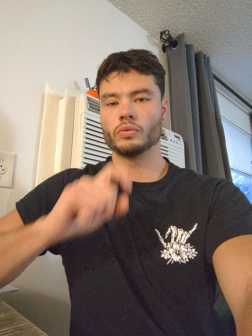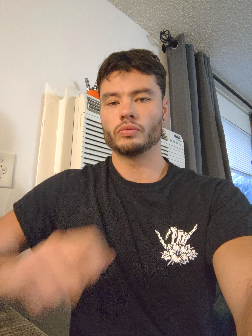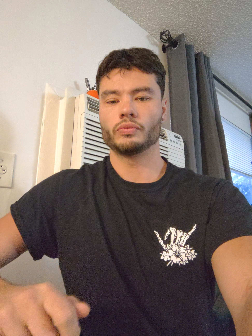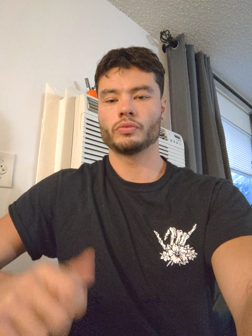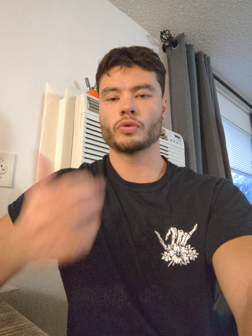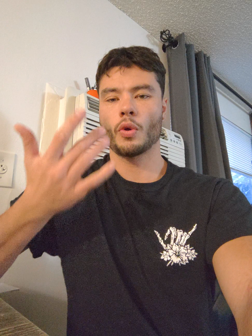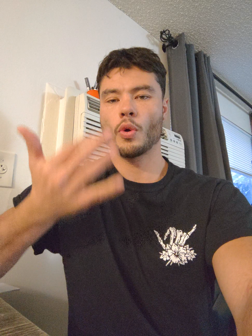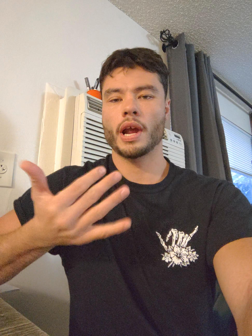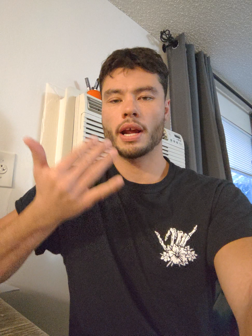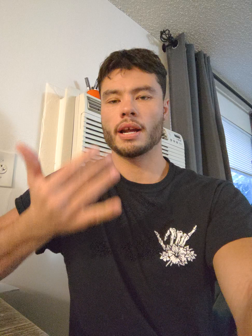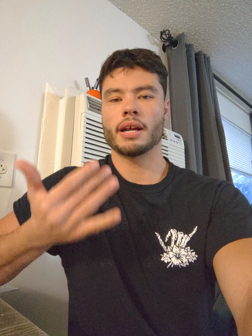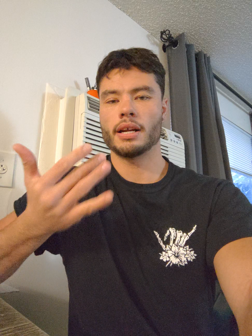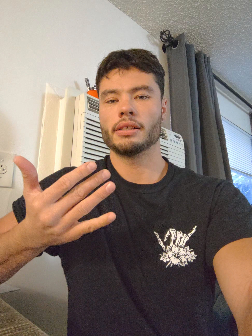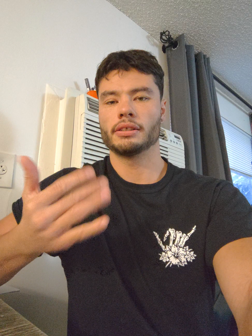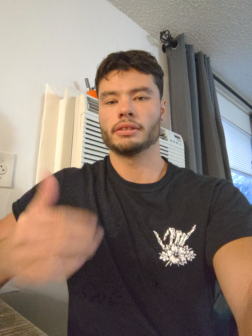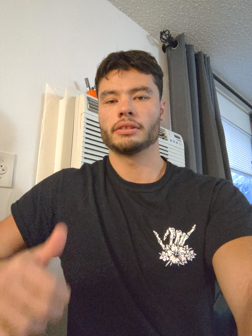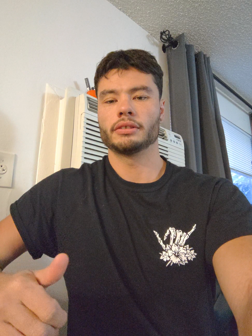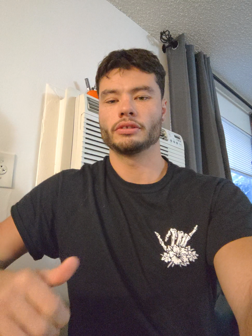wait